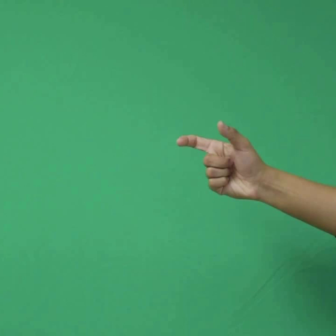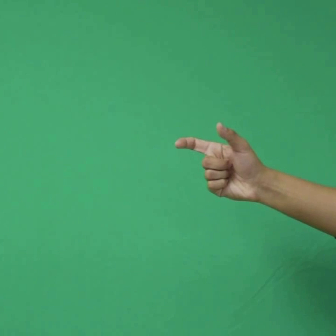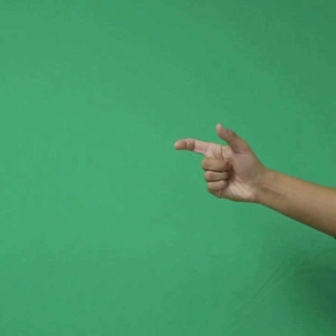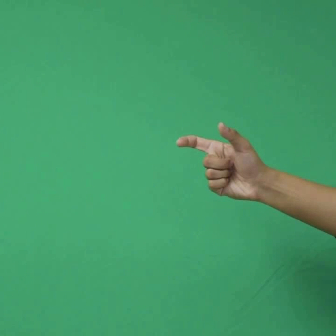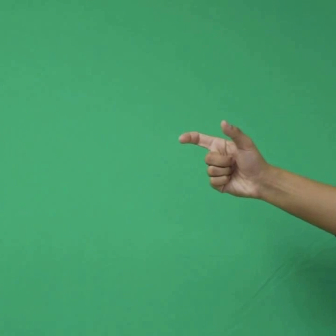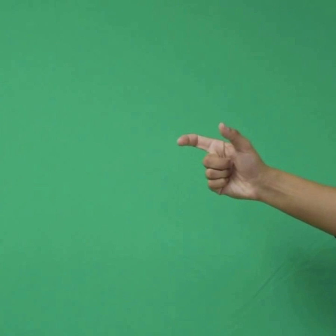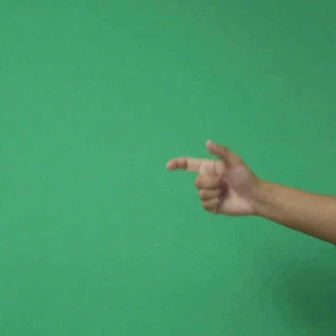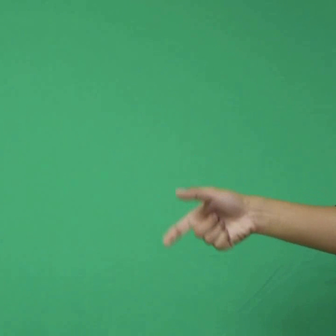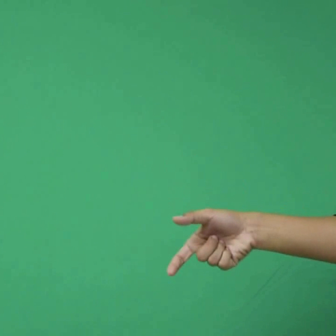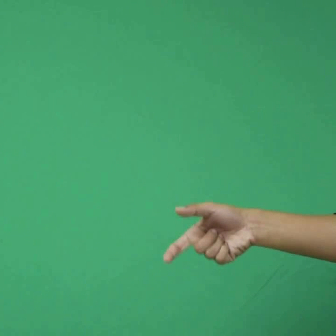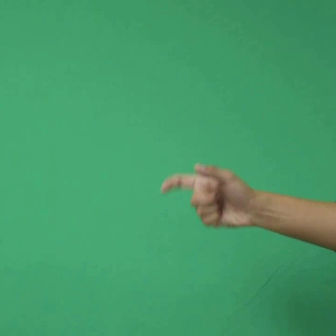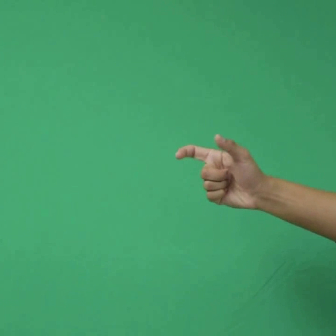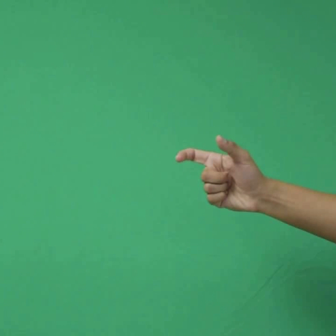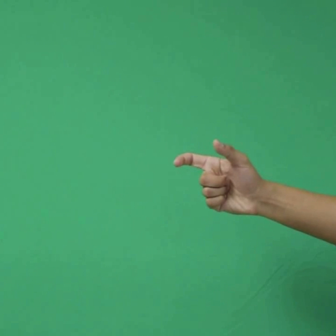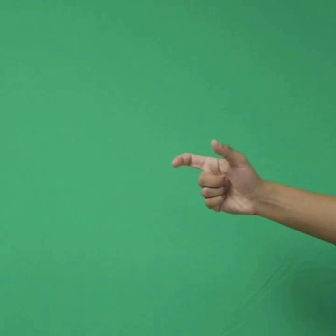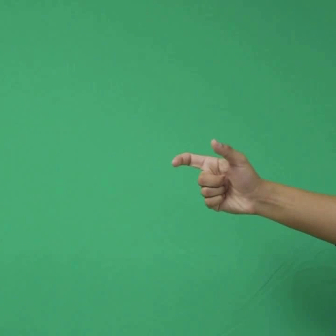Q